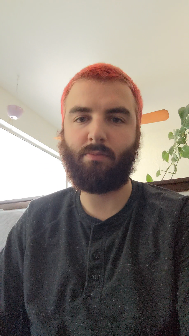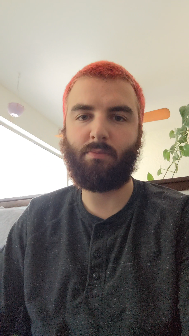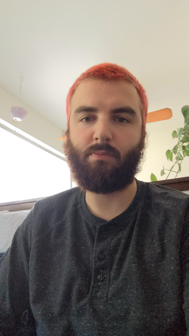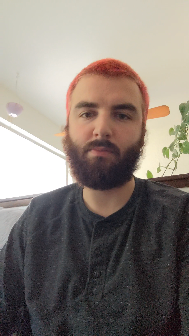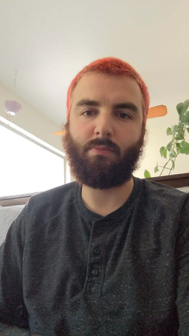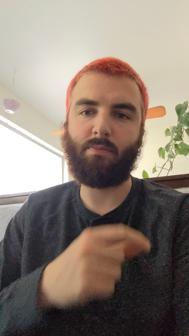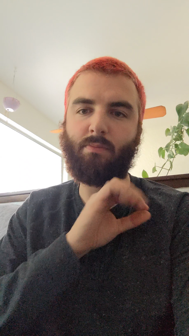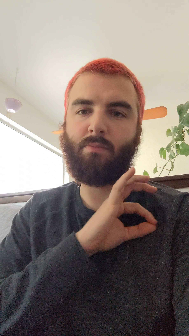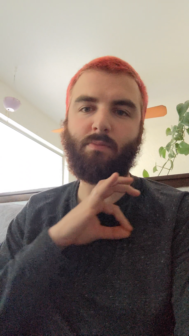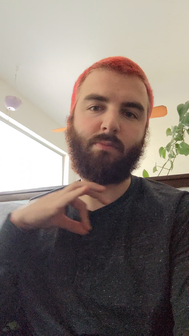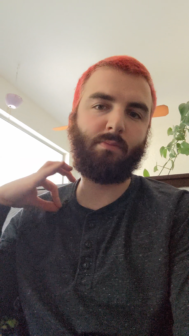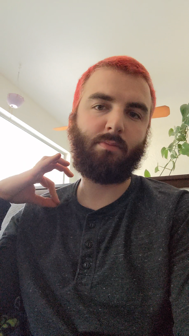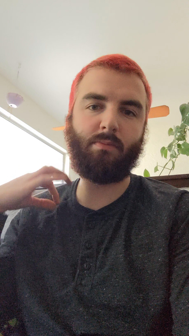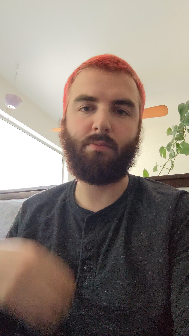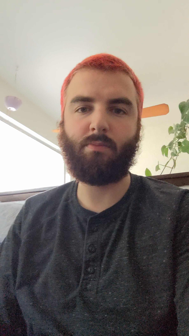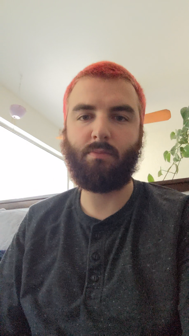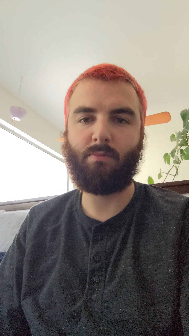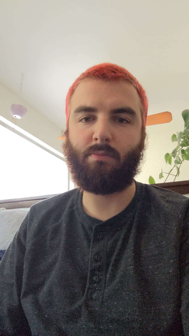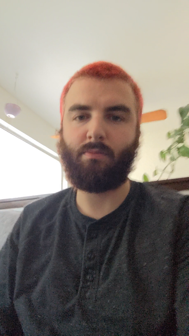beads